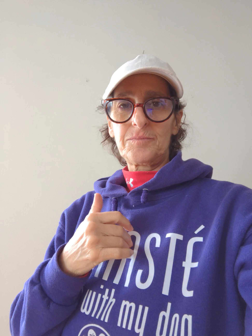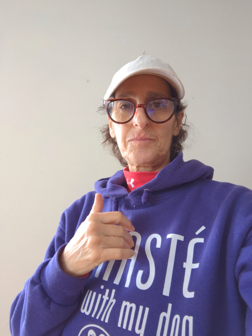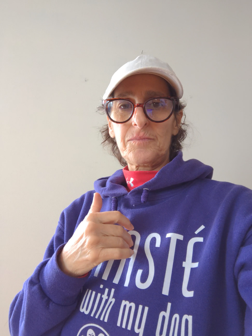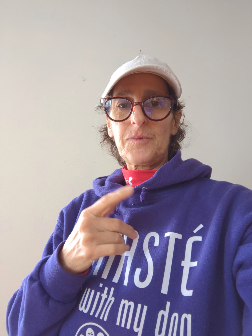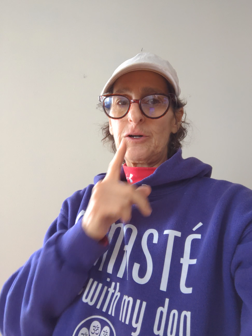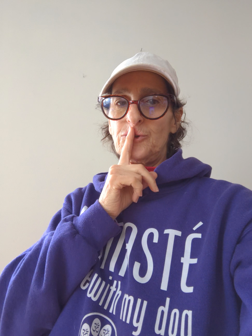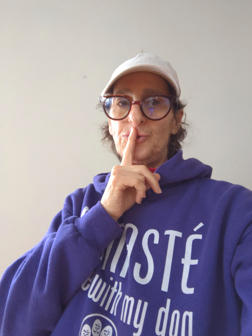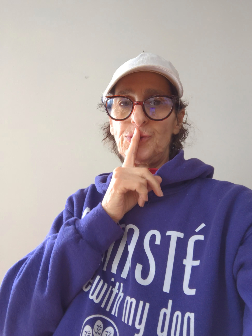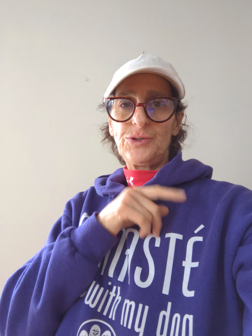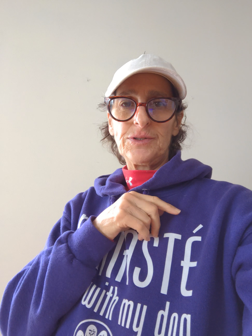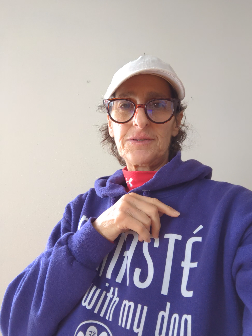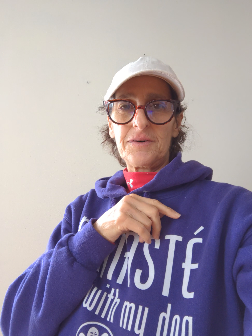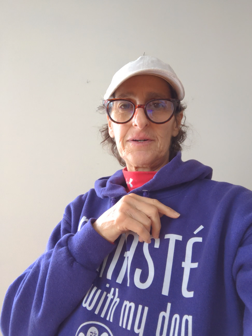shhh